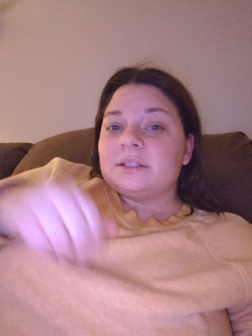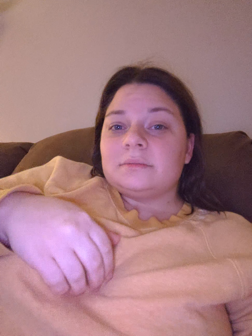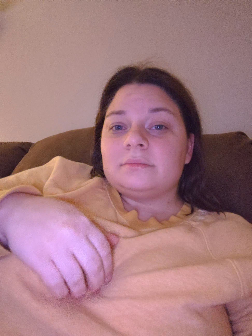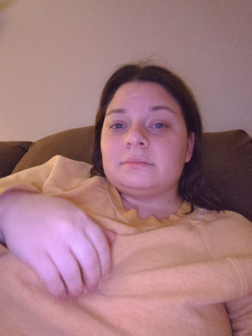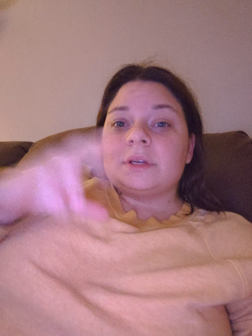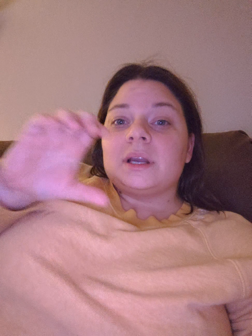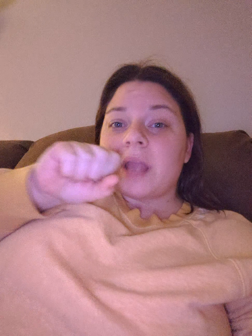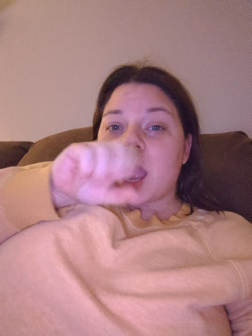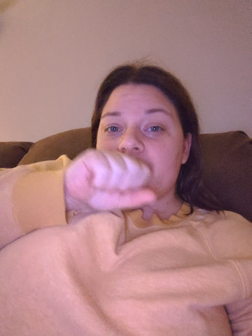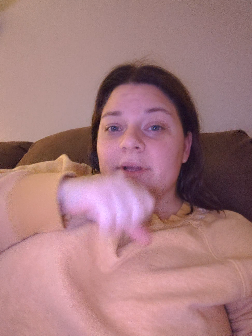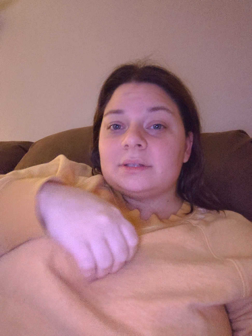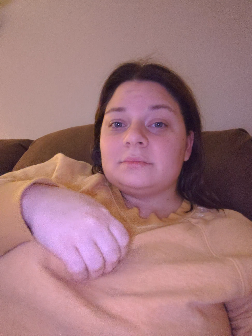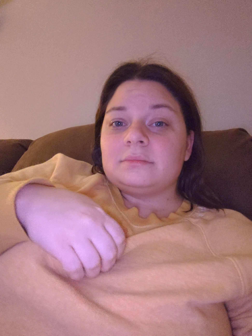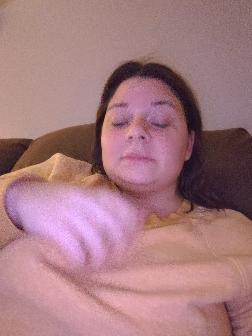carrot